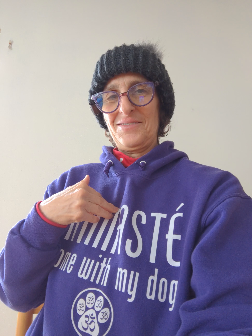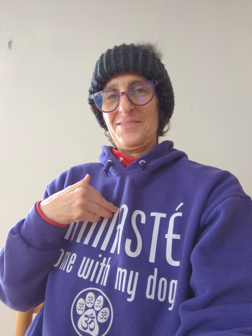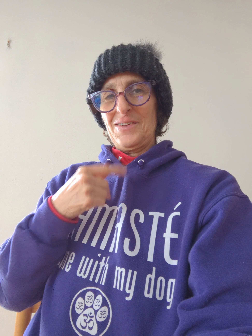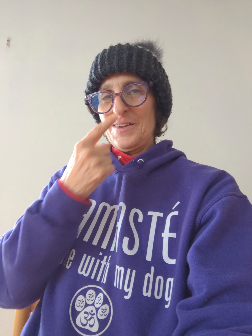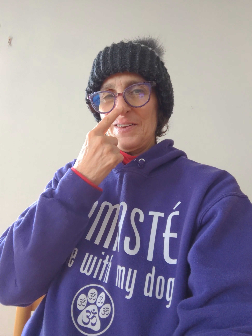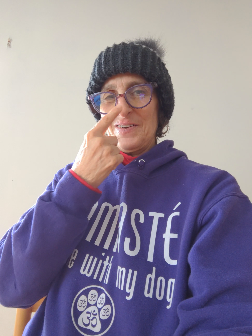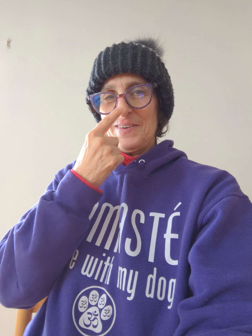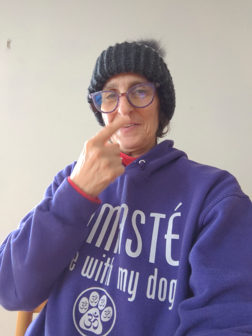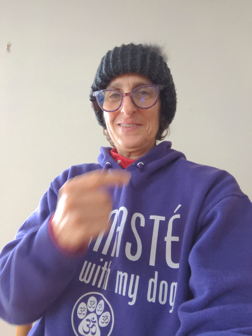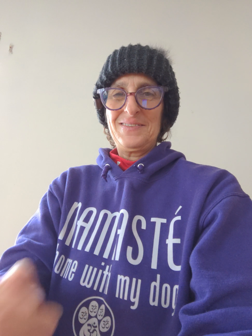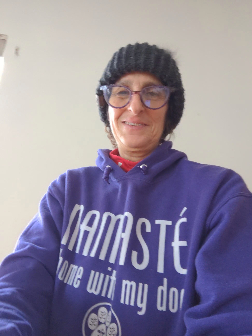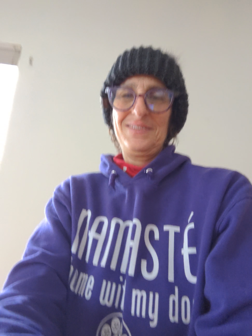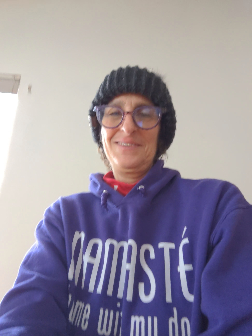nose